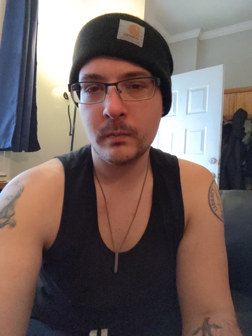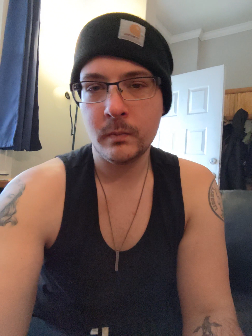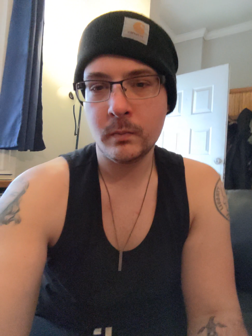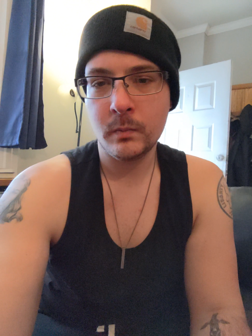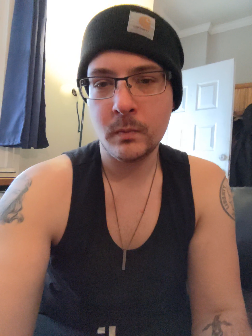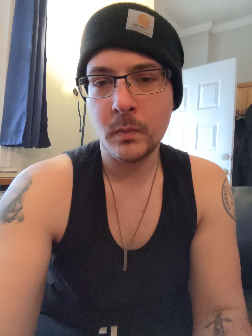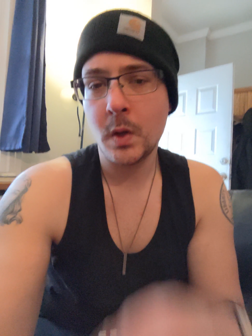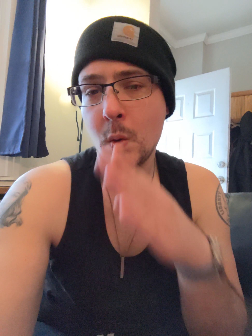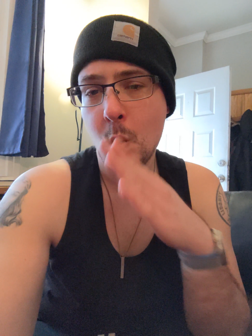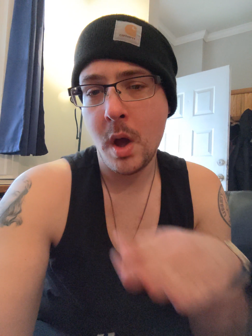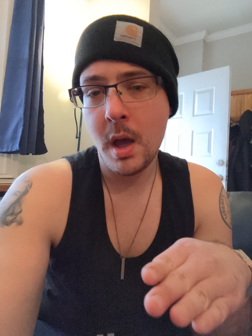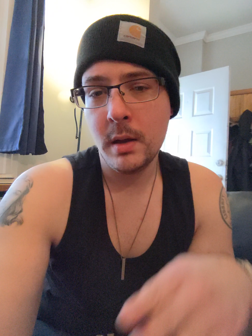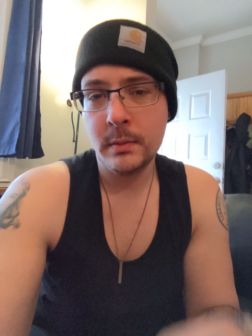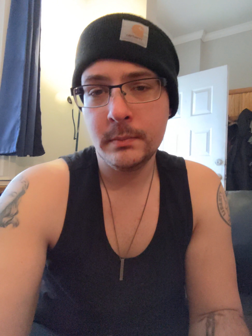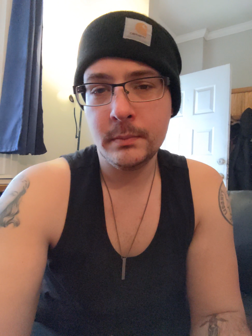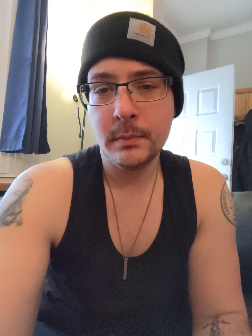quiet